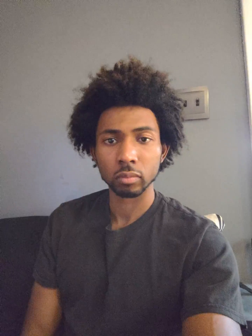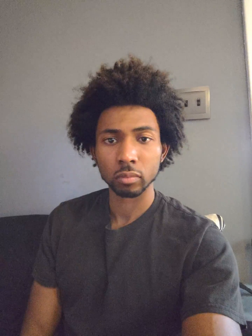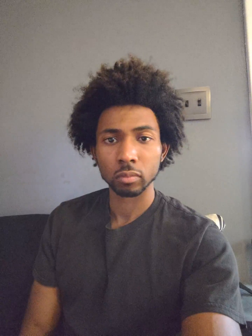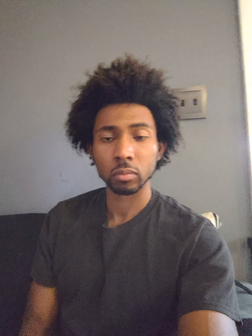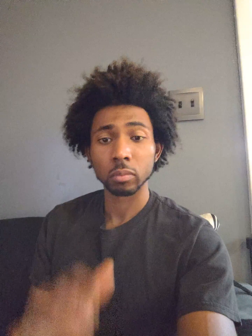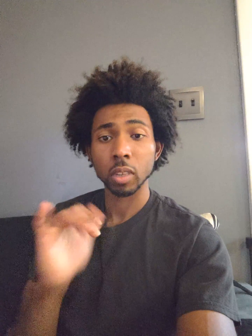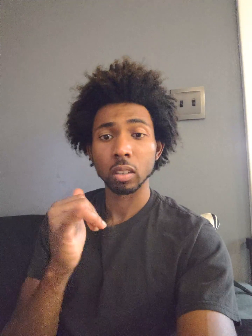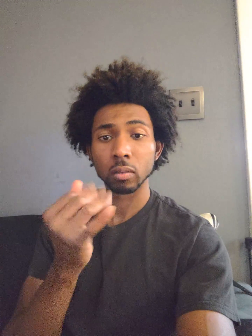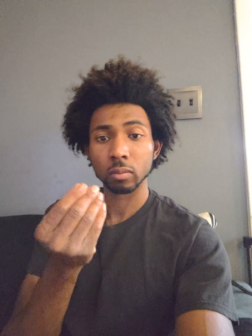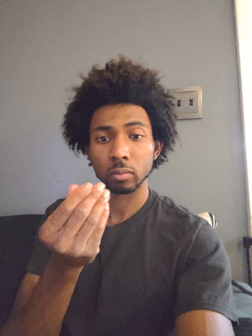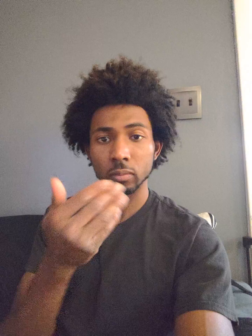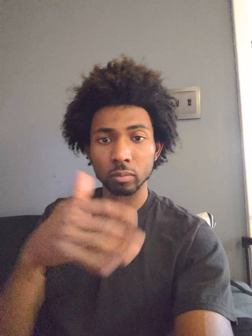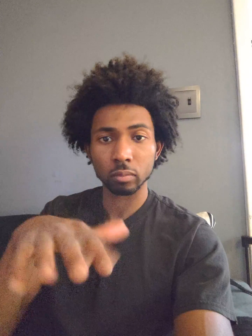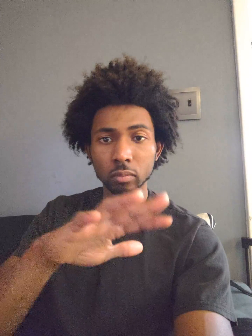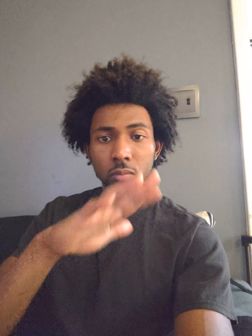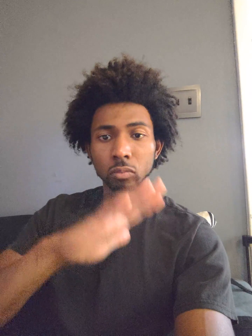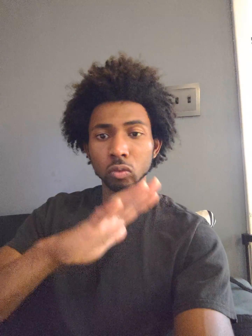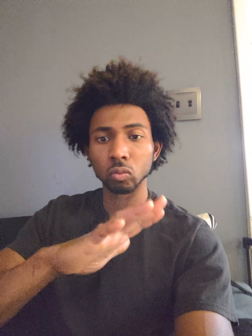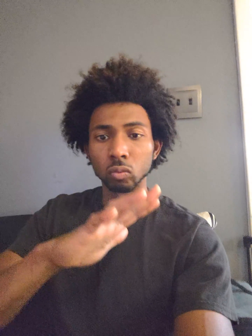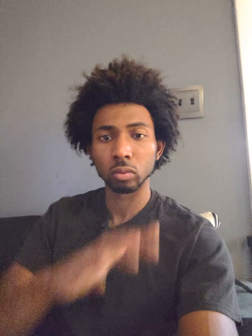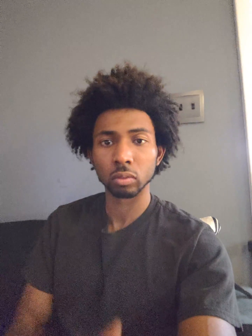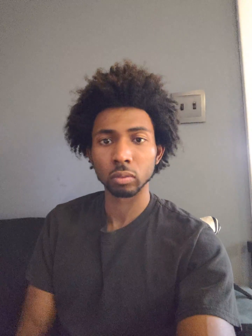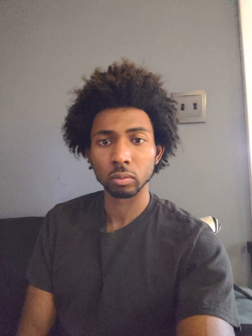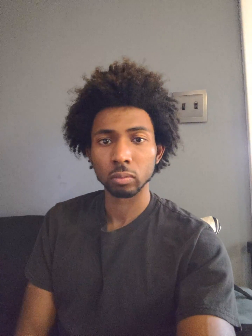playground